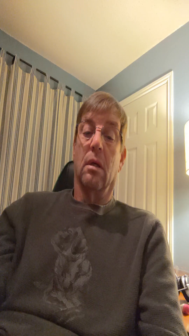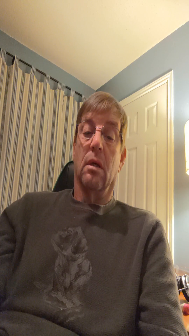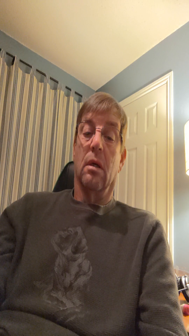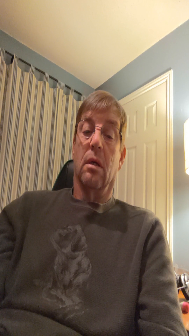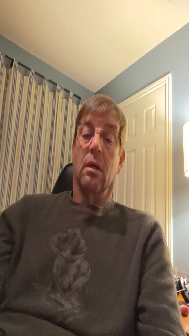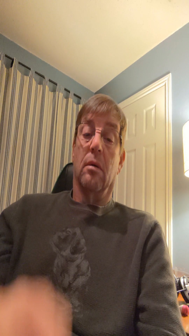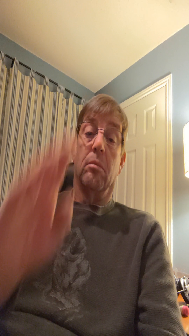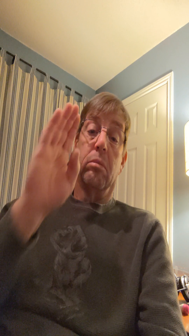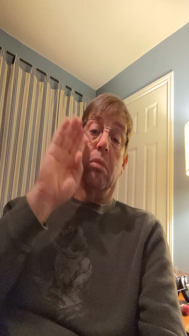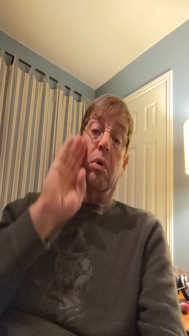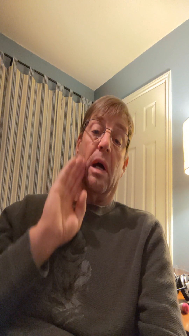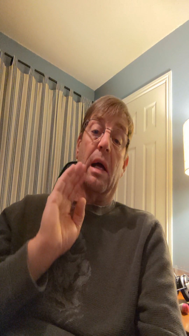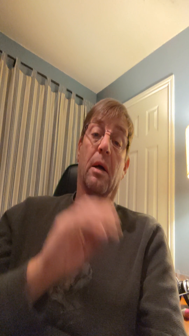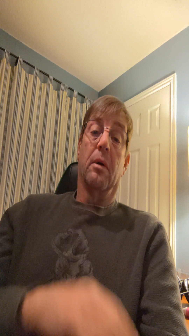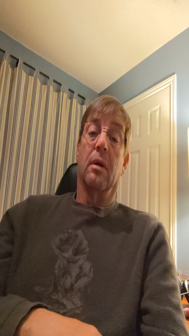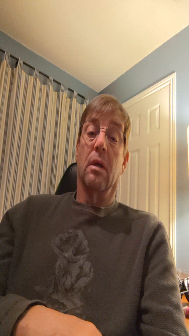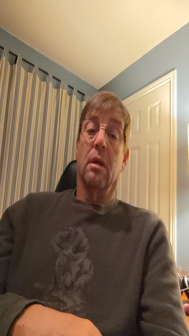brown